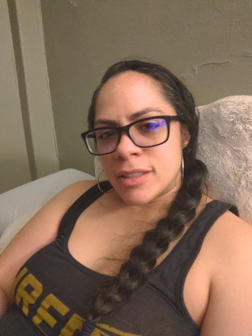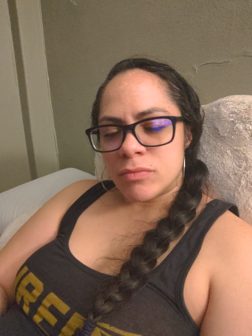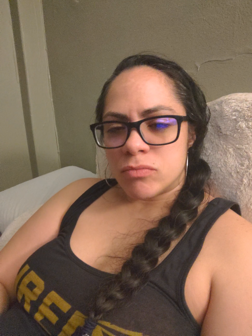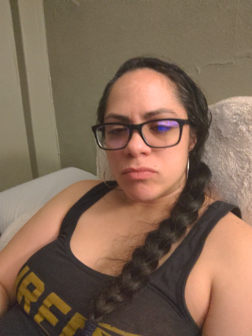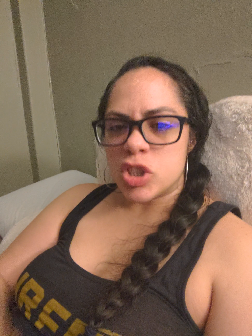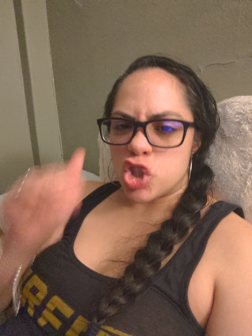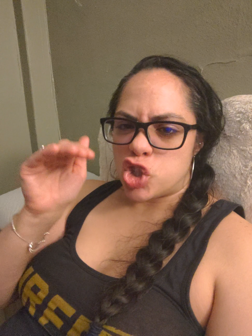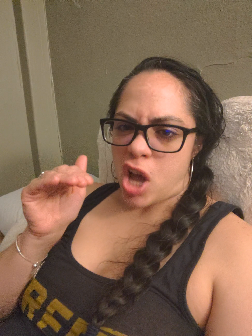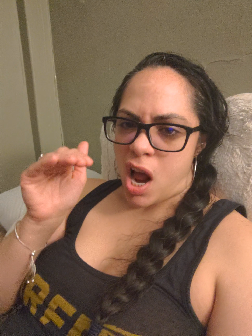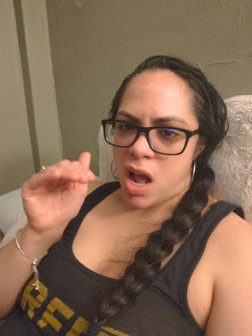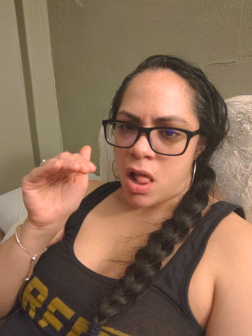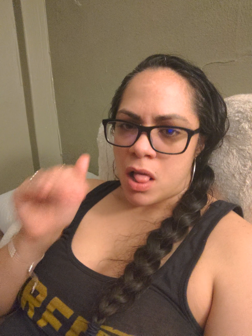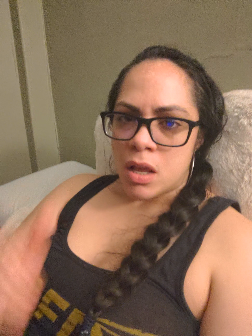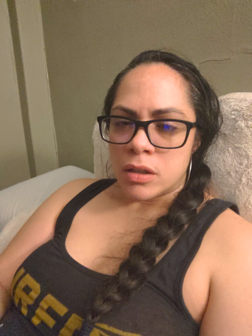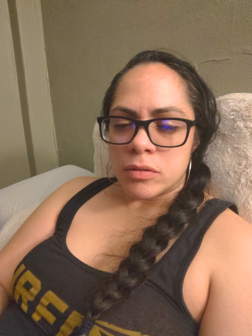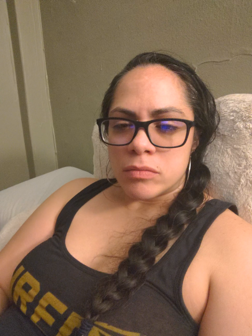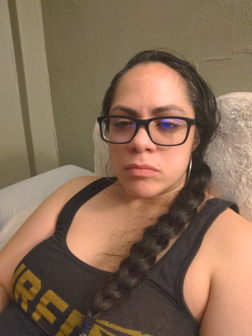child